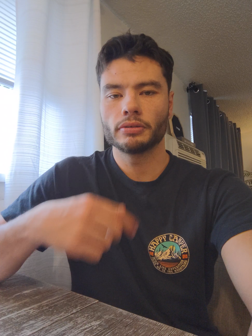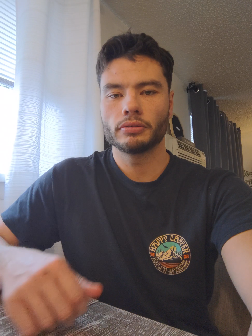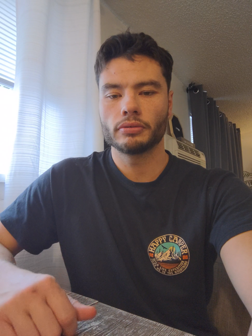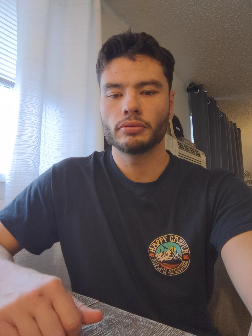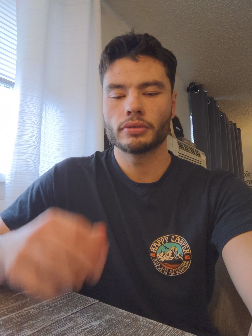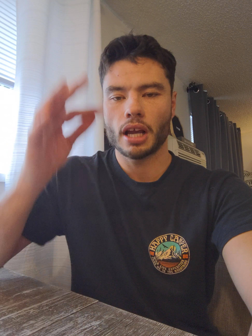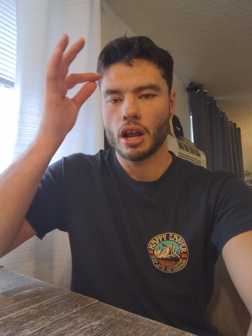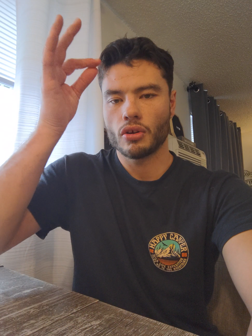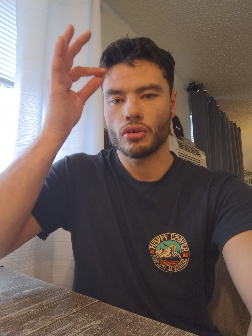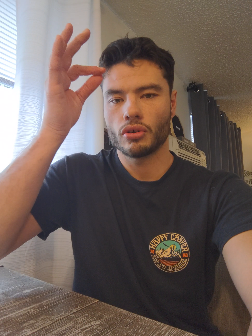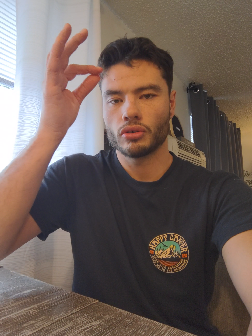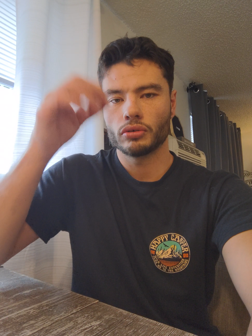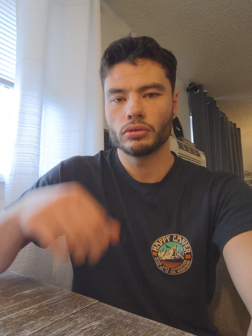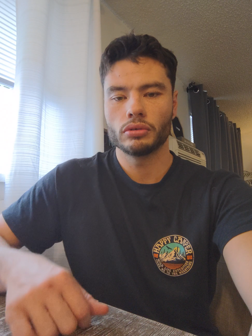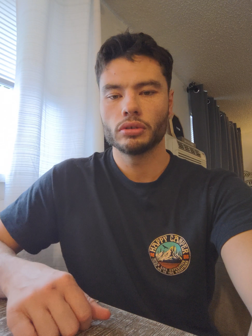hair